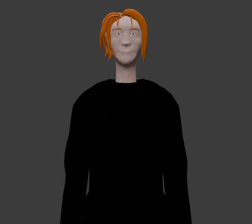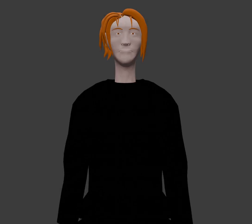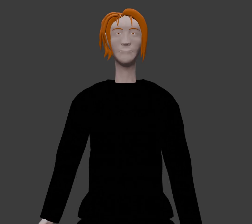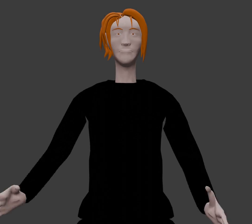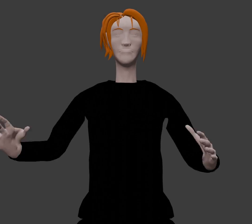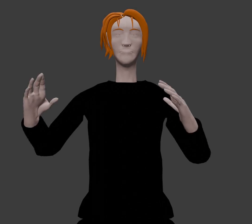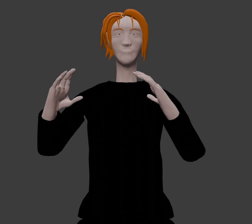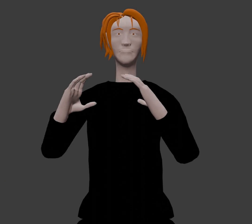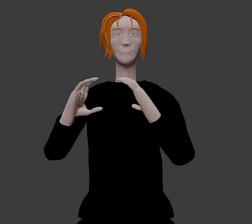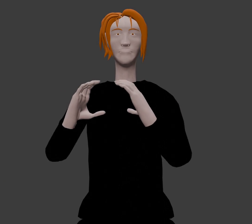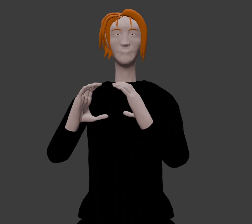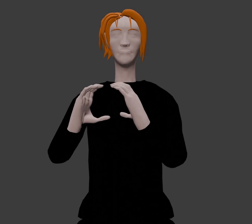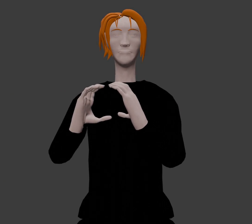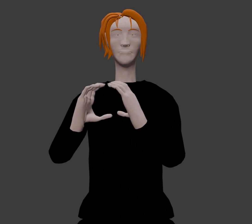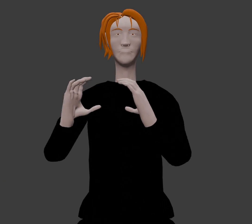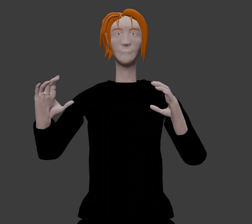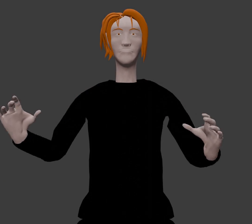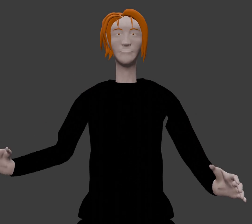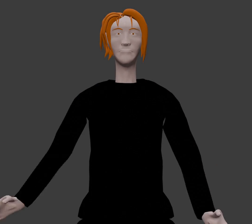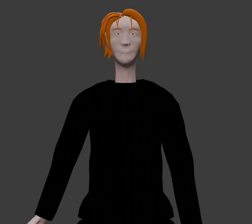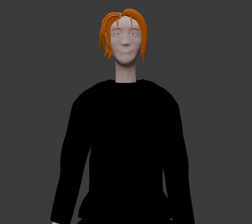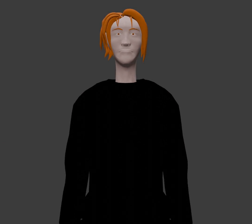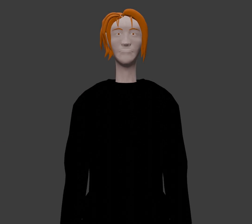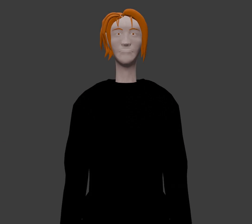Ball